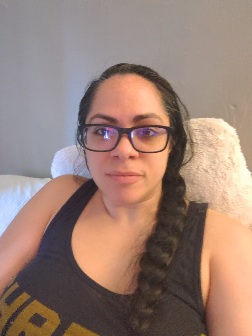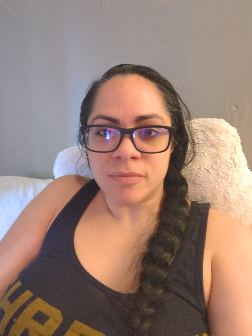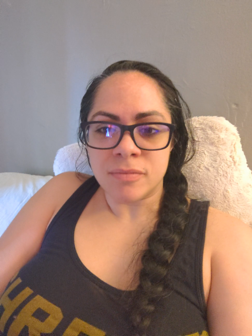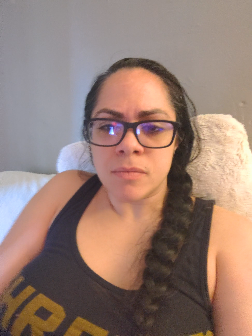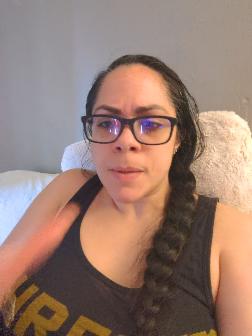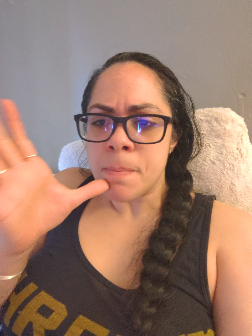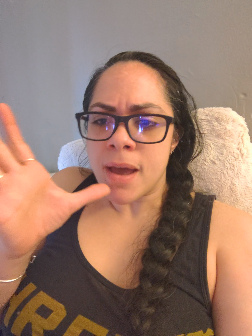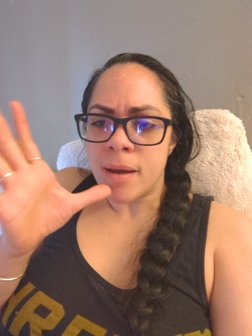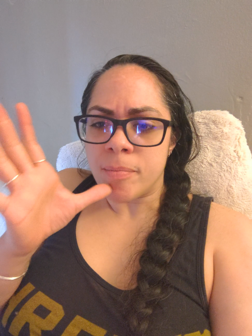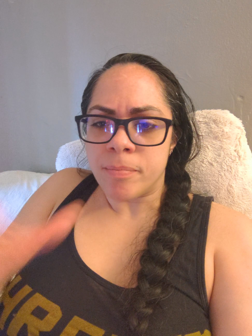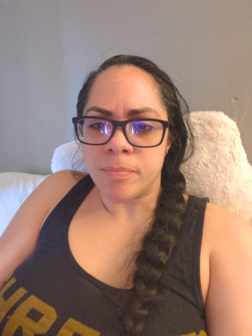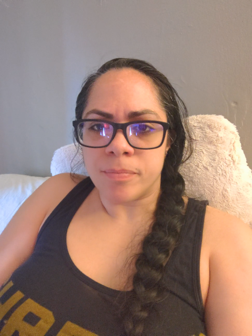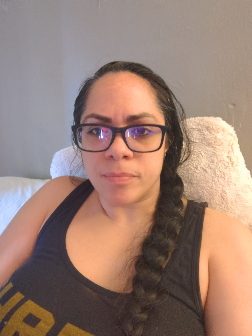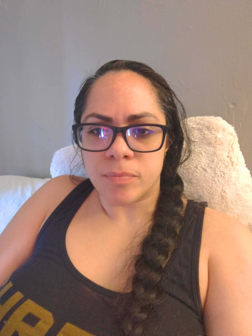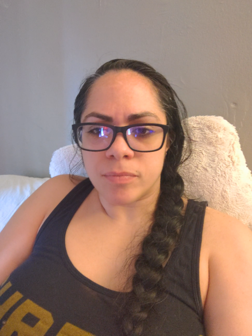mom